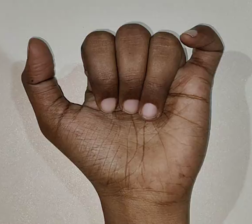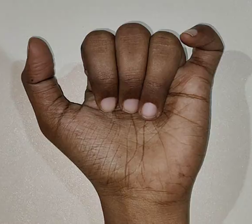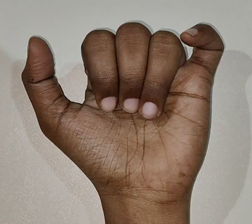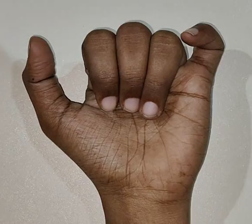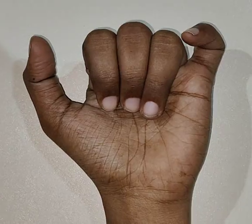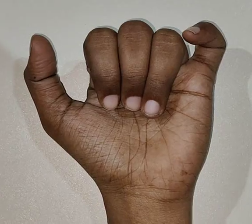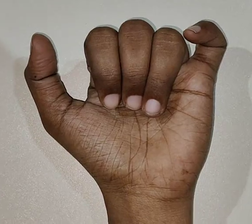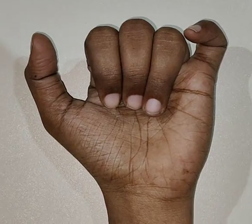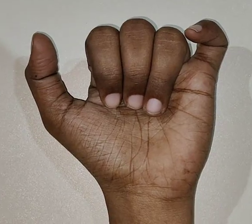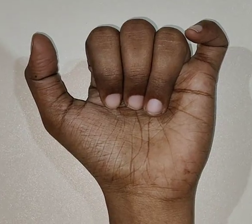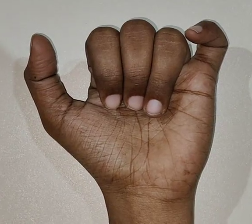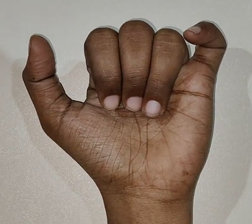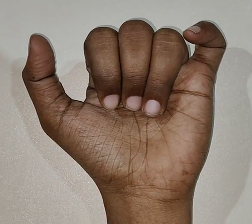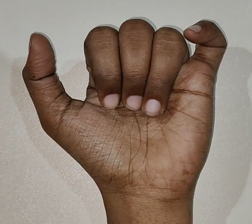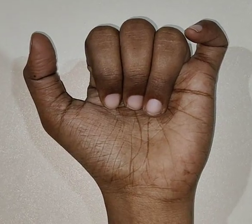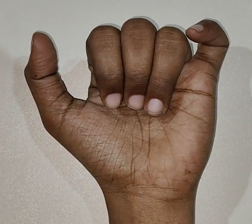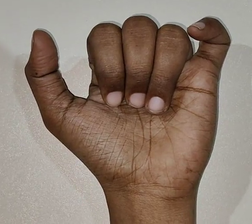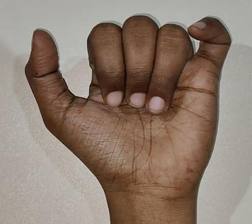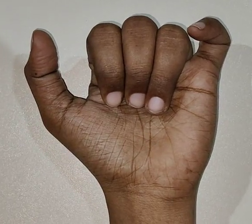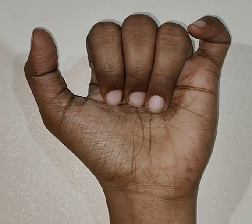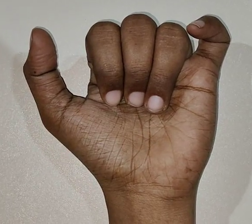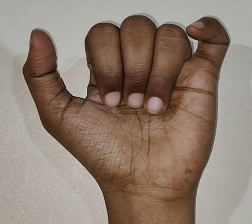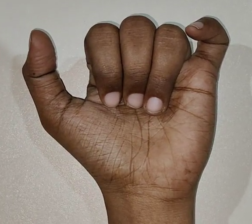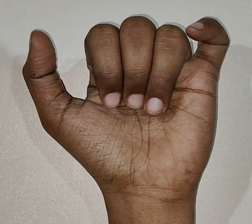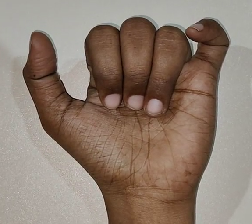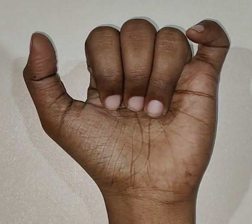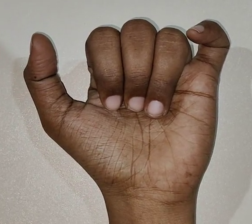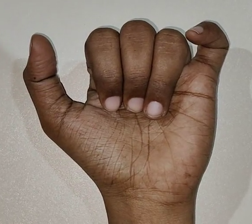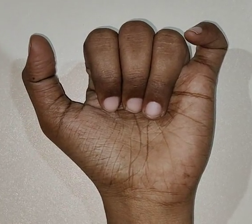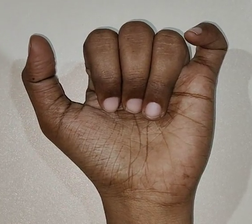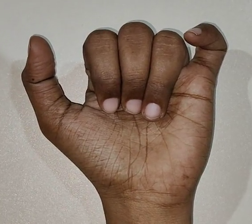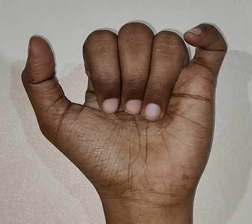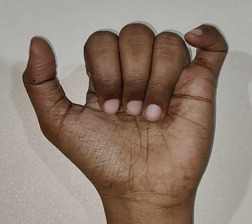ഋ